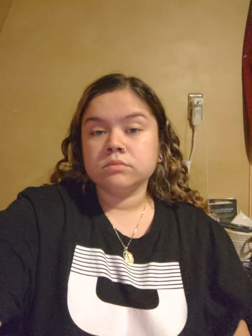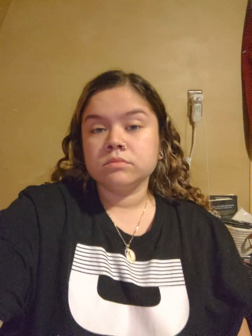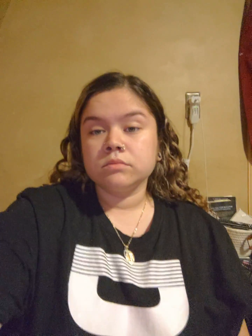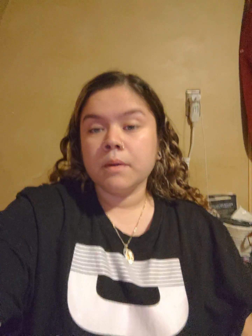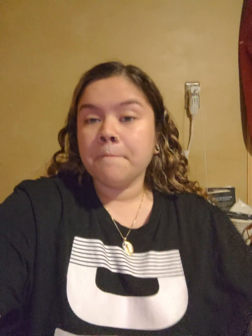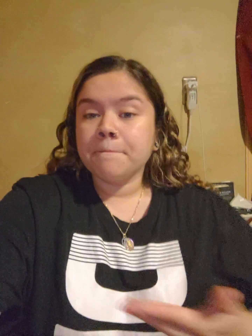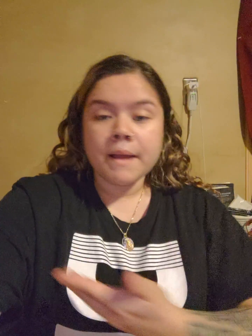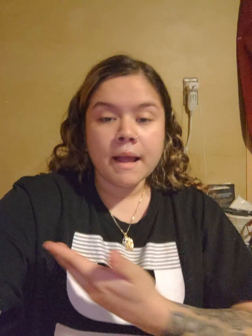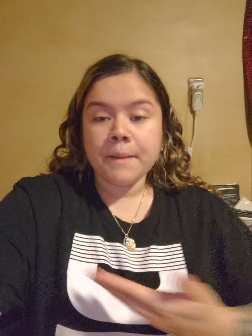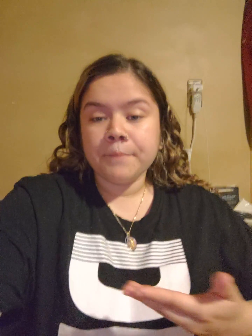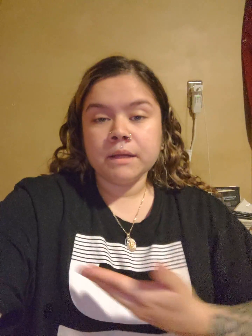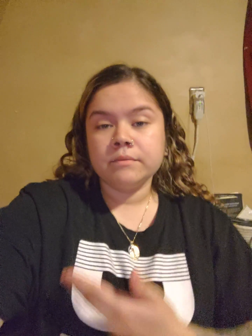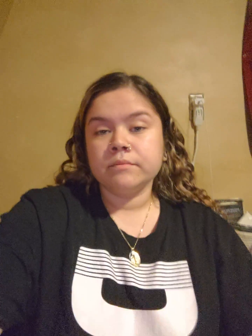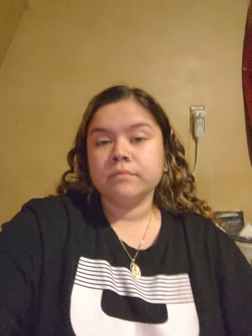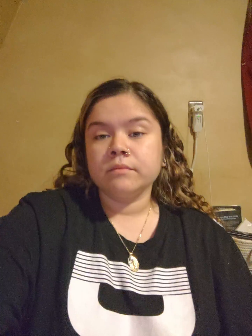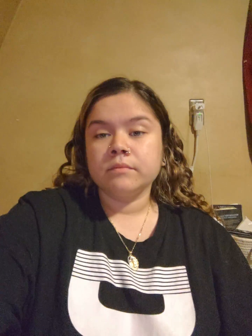baby